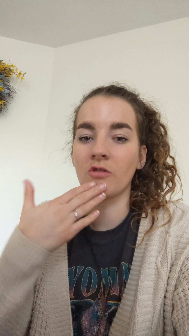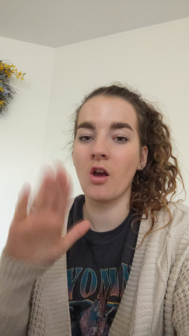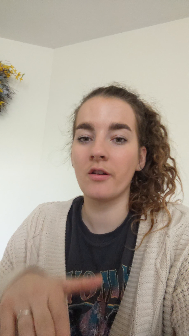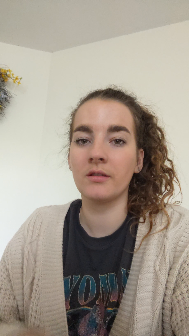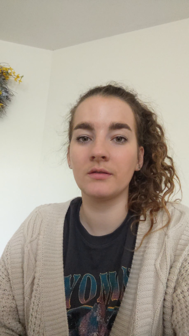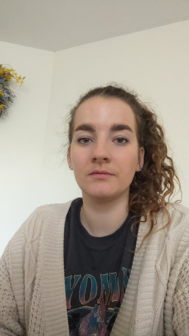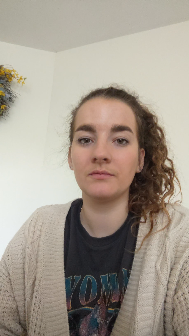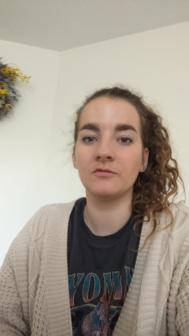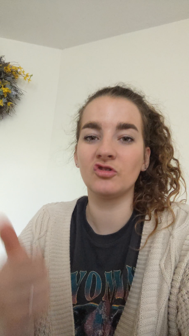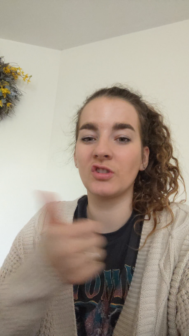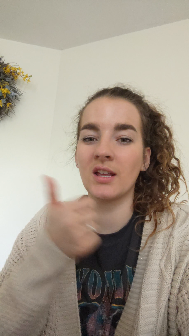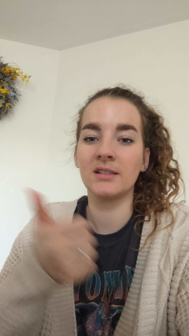chase